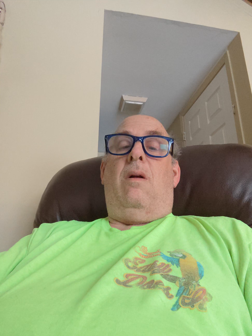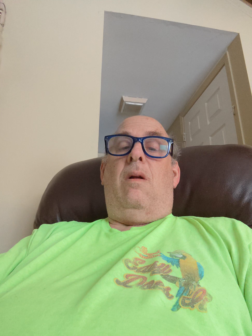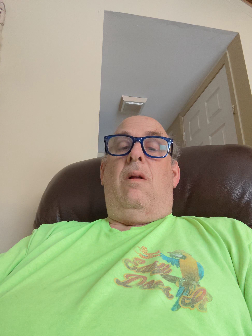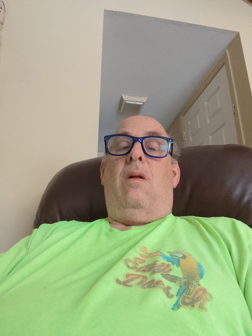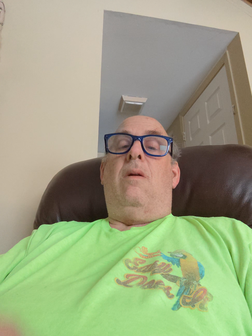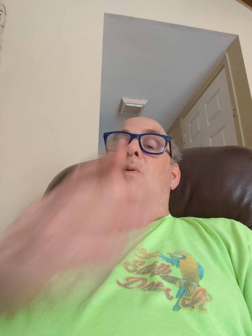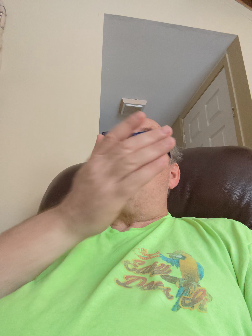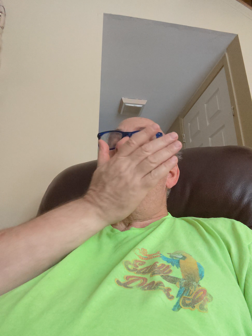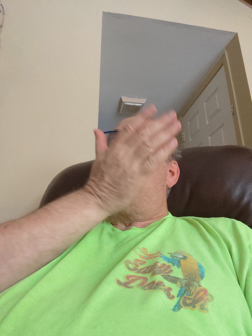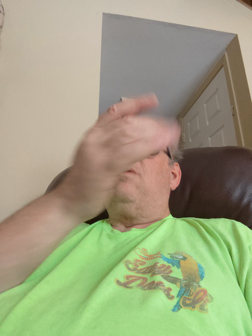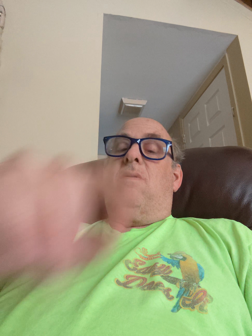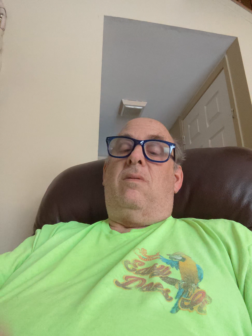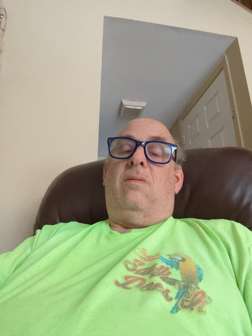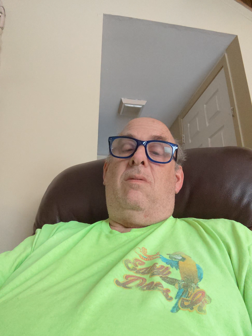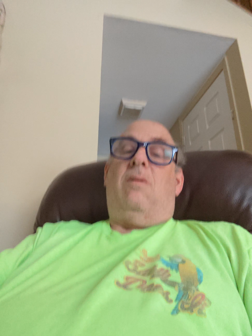grass